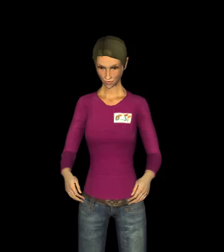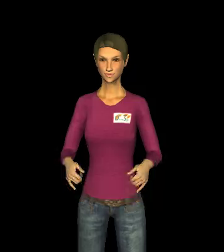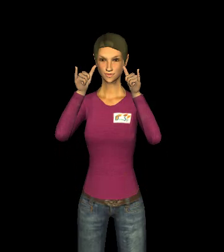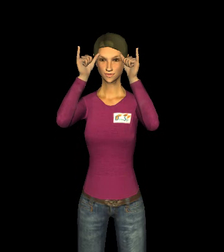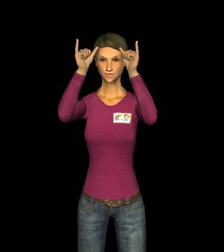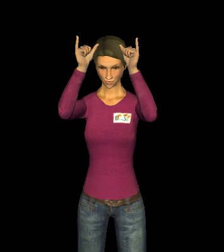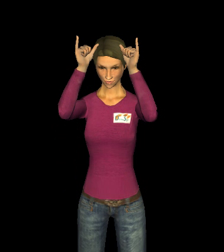لحم بقر